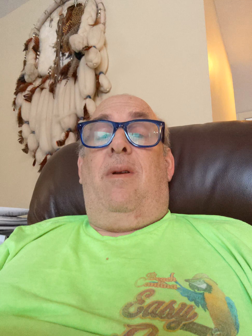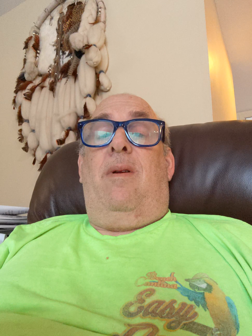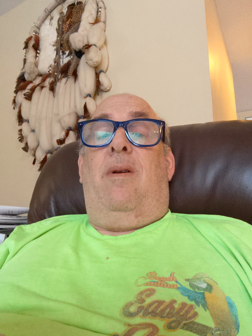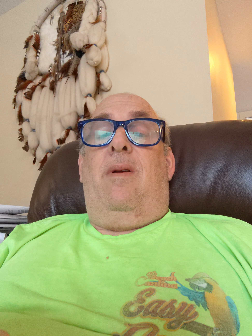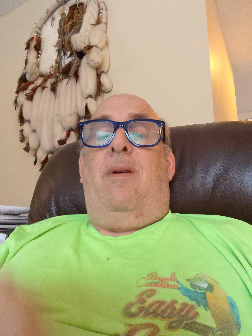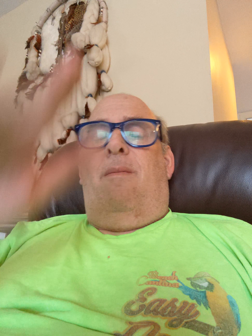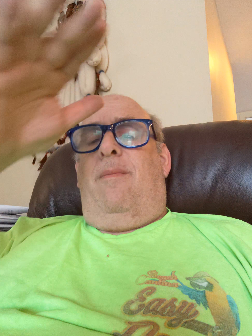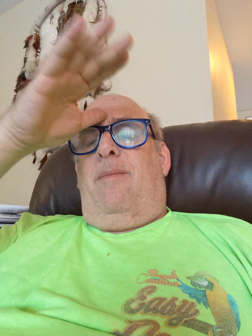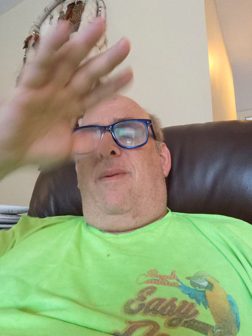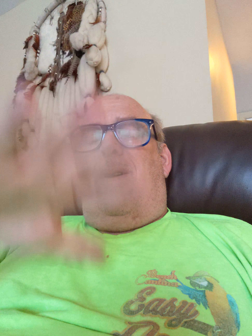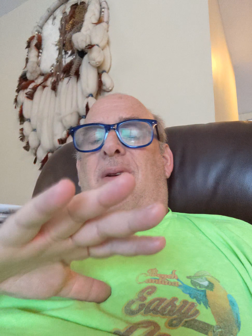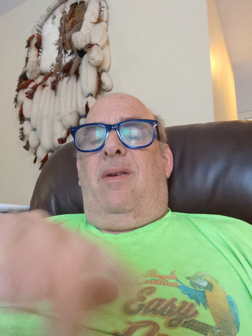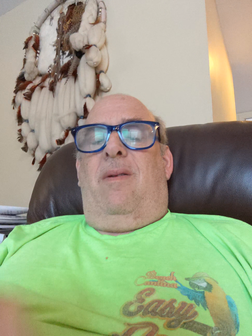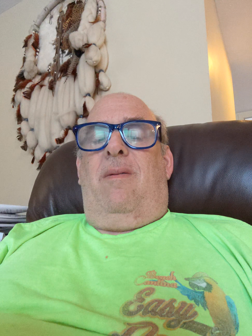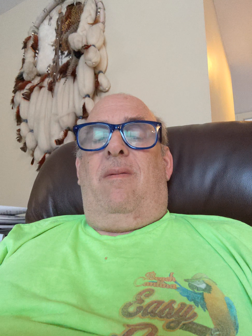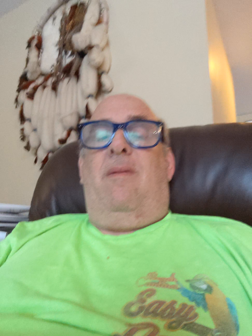man